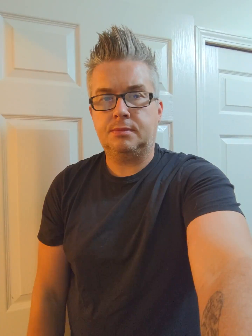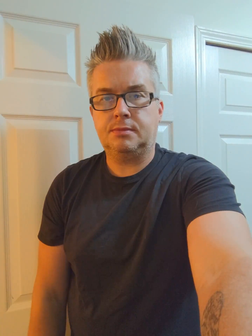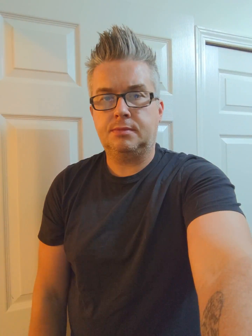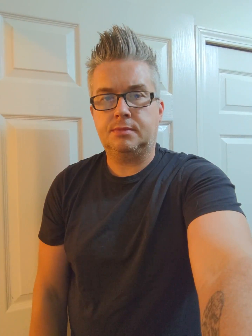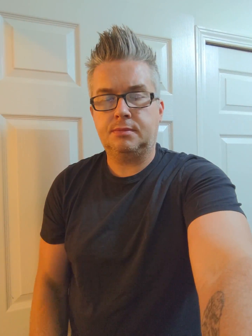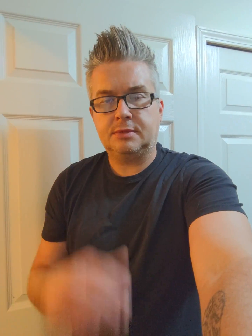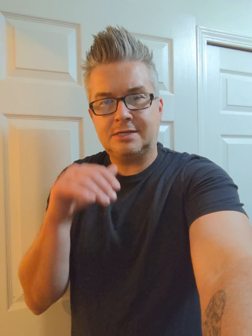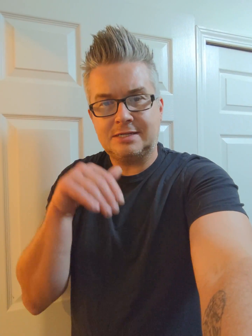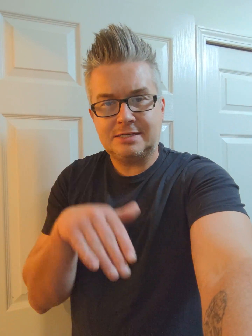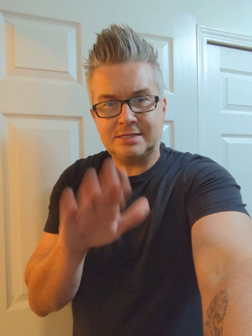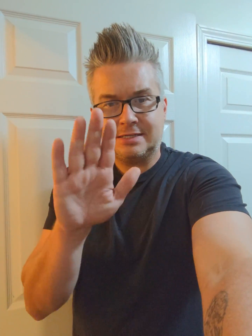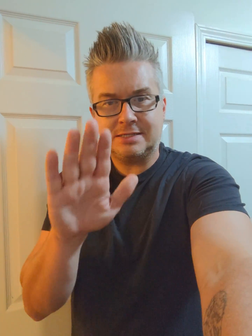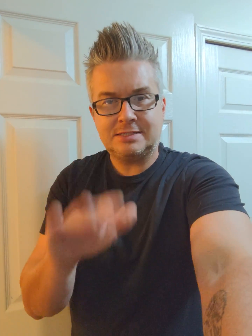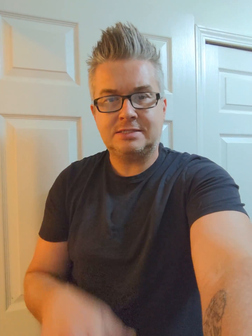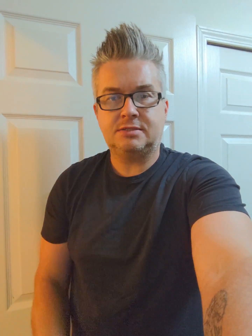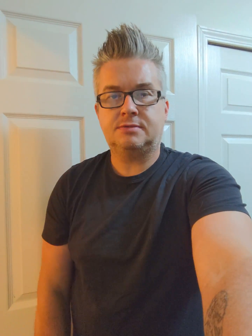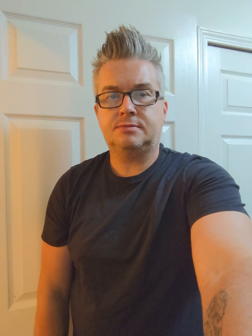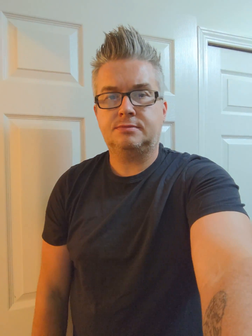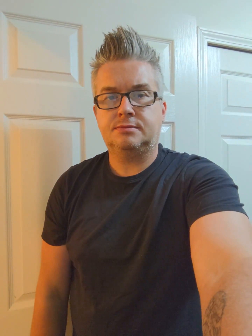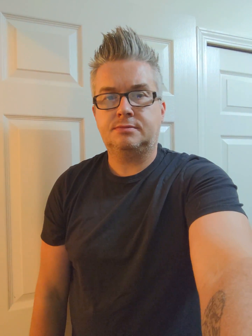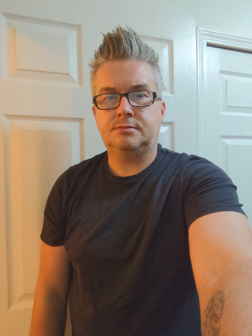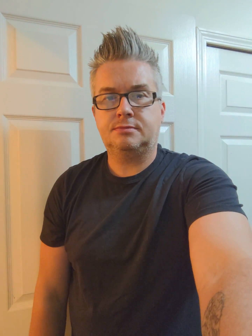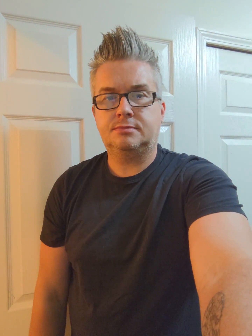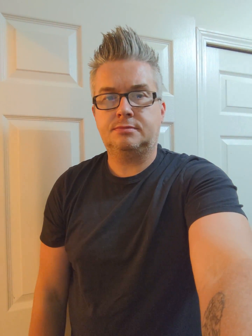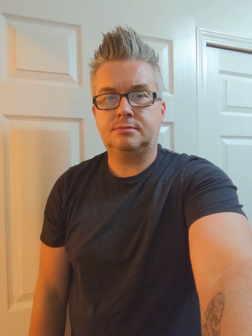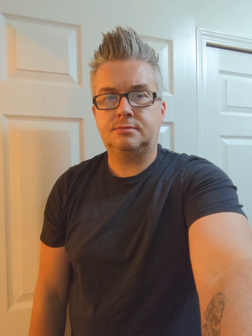enter